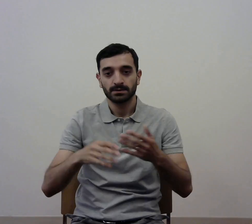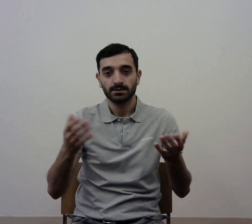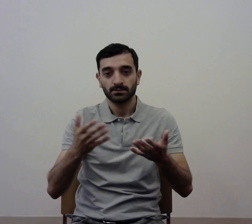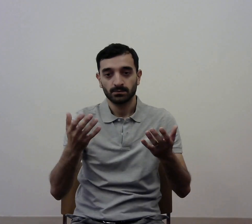necə